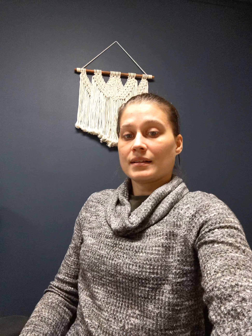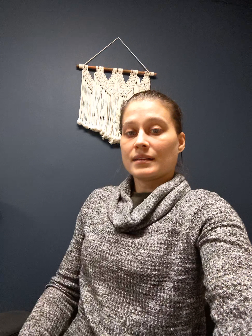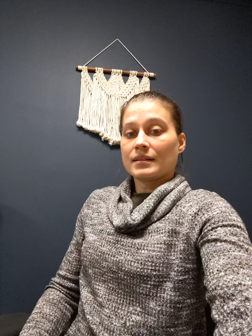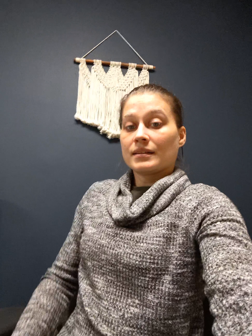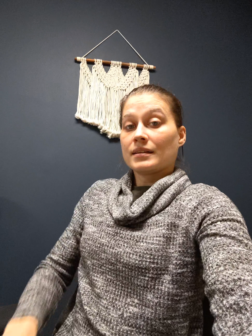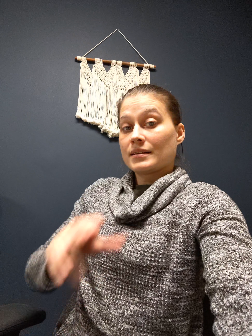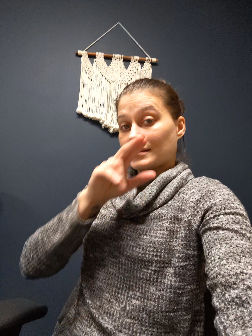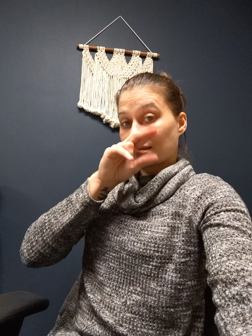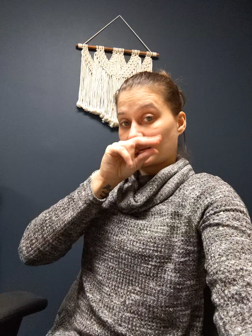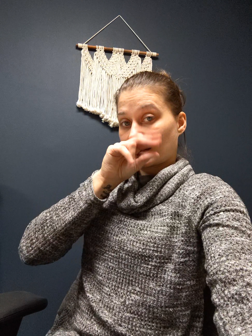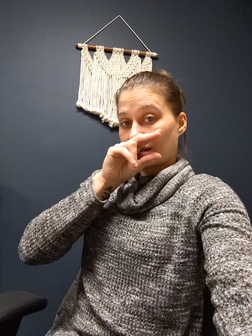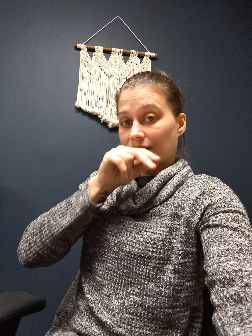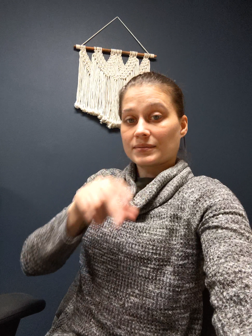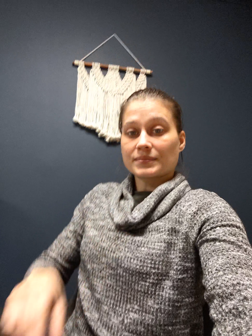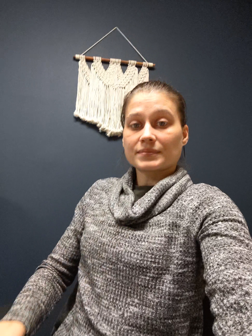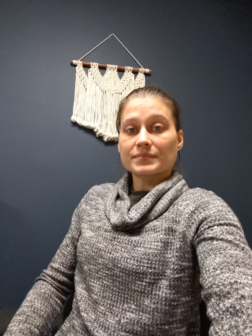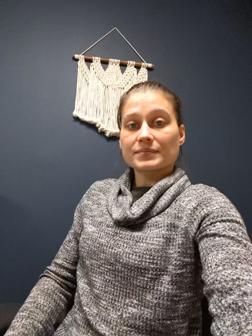duck